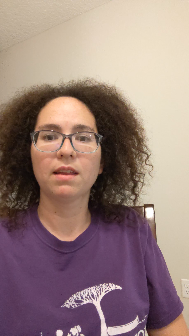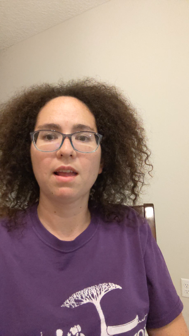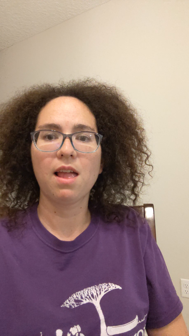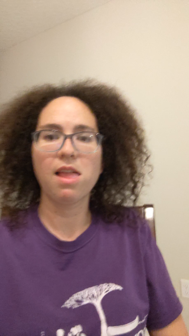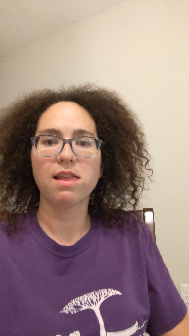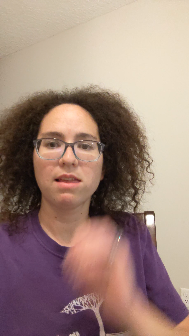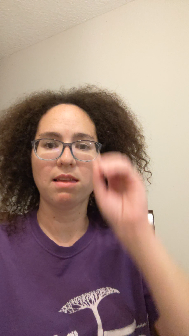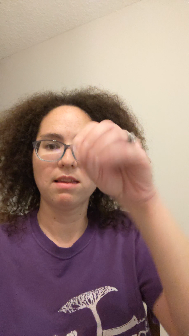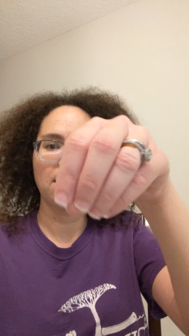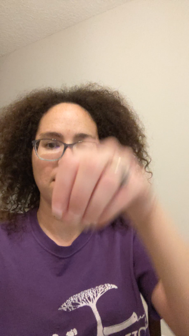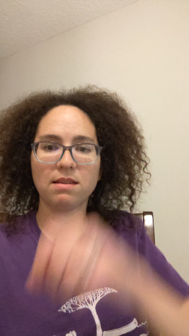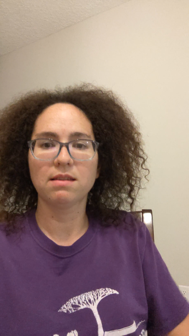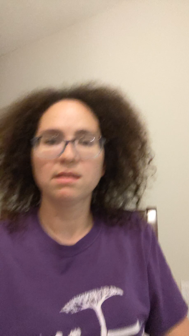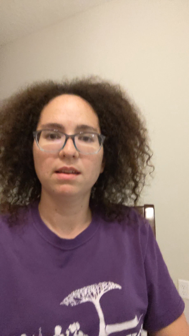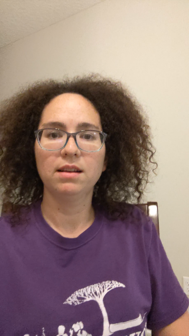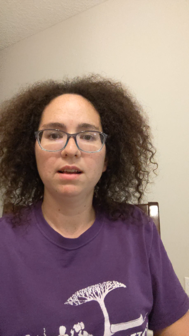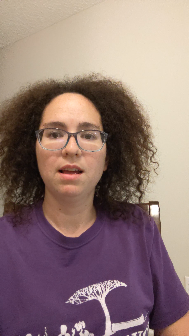put